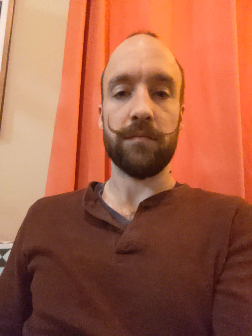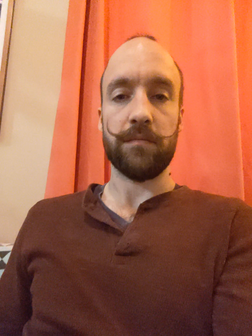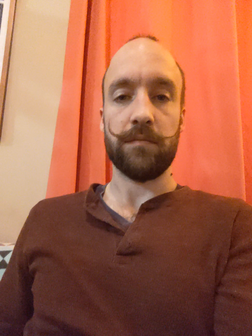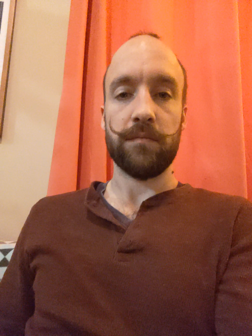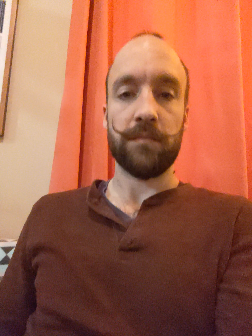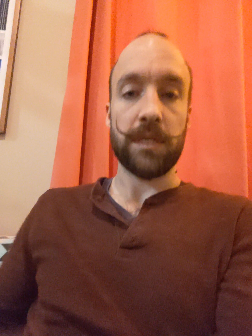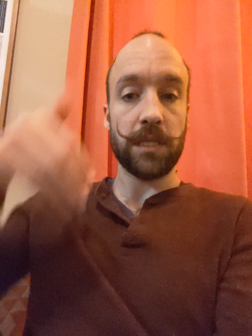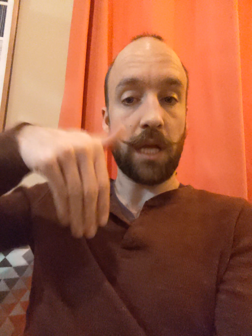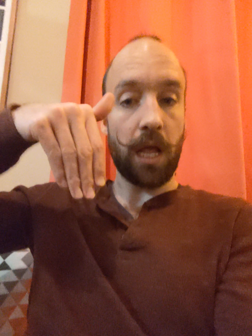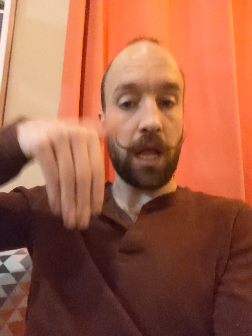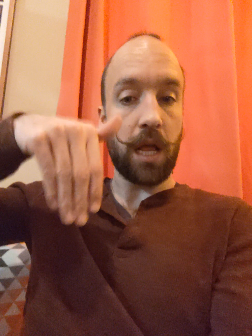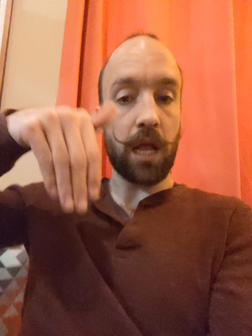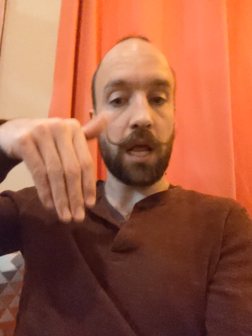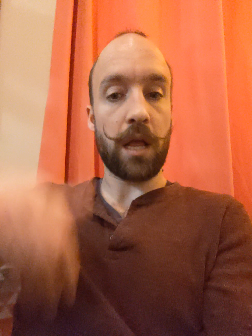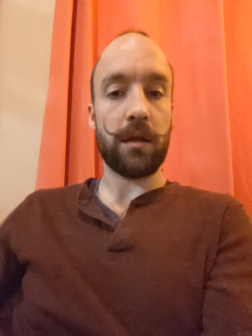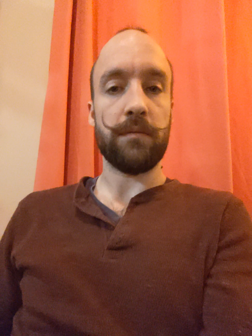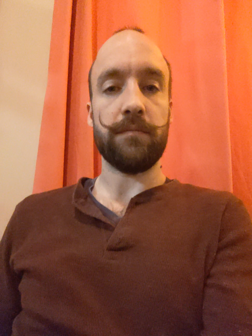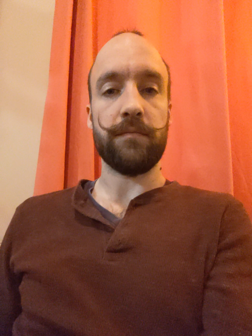night